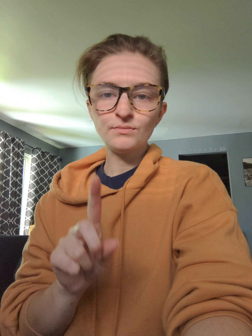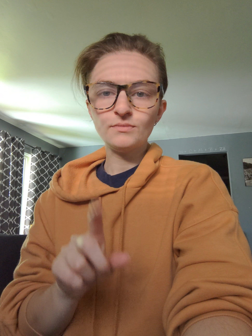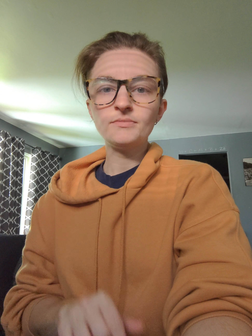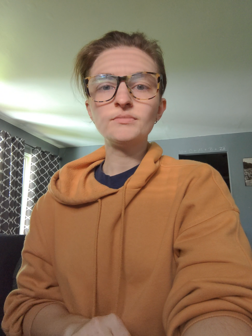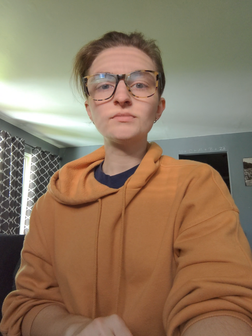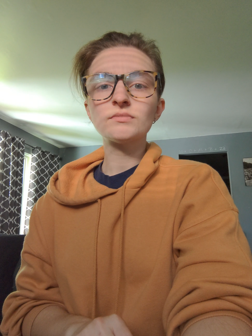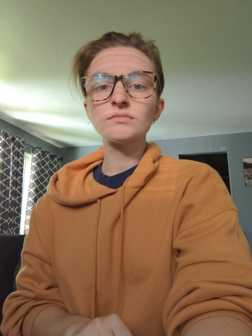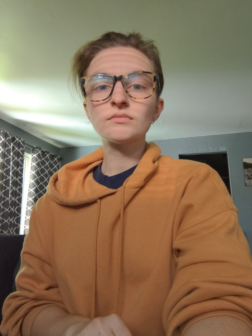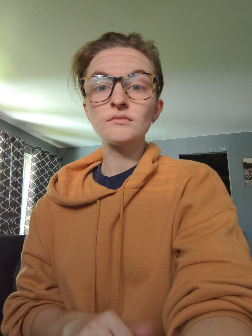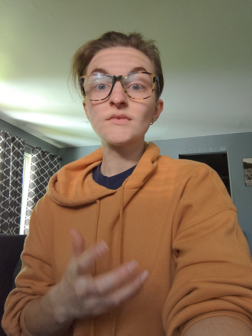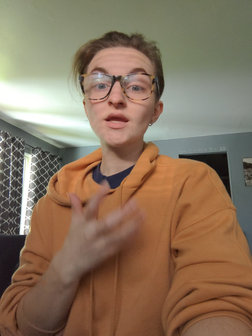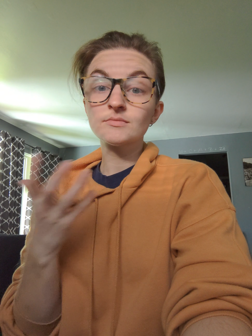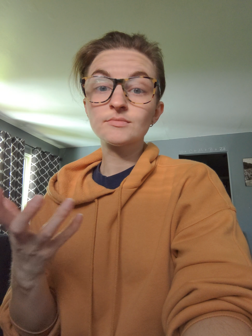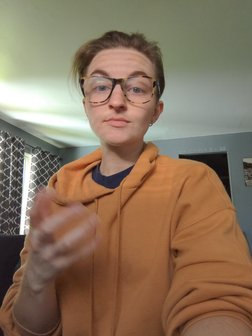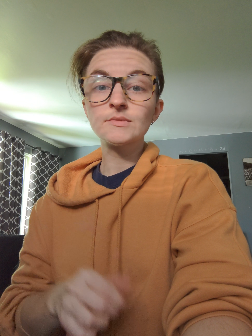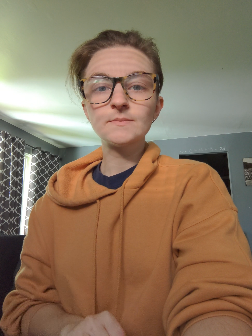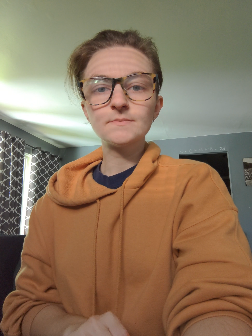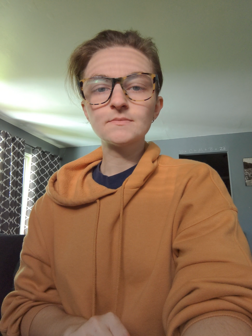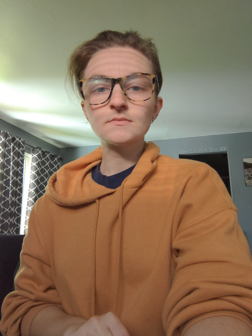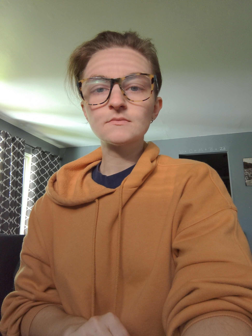a lot